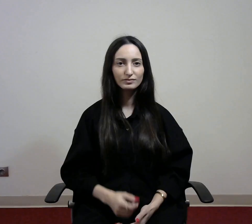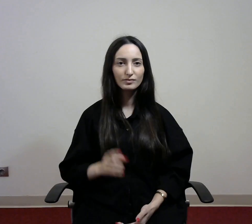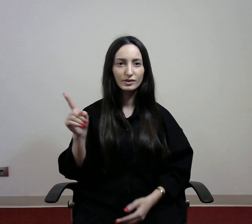O